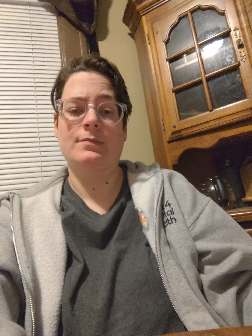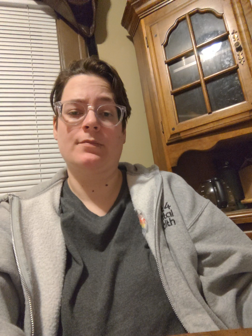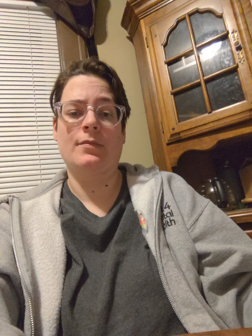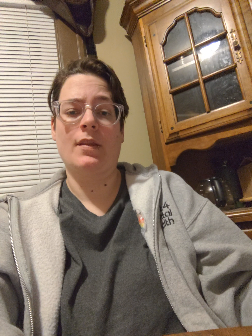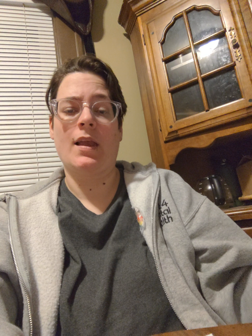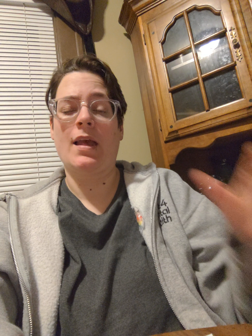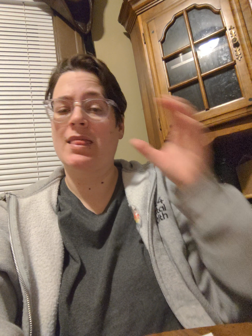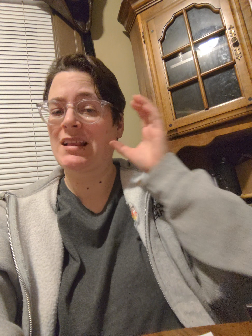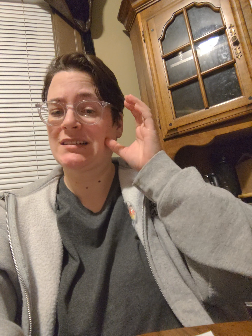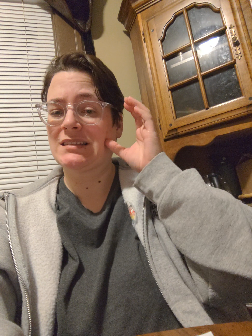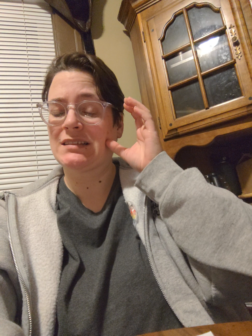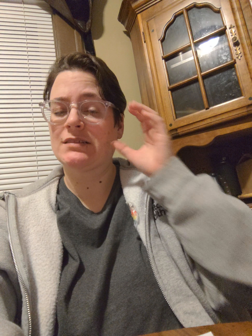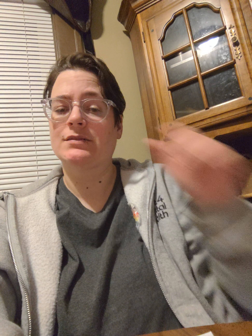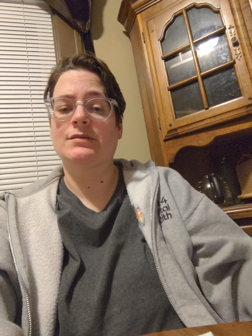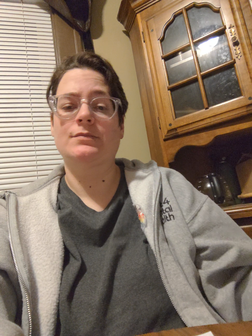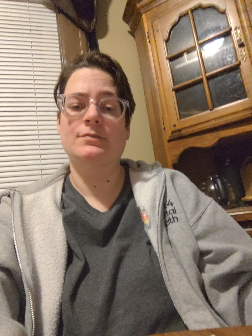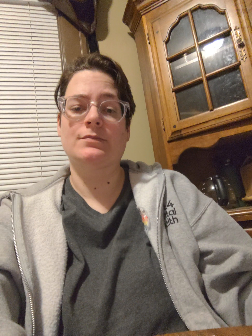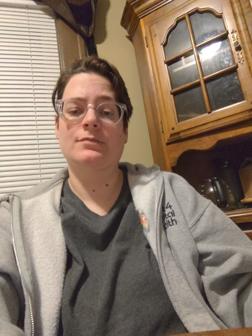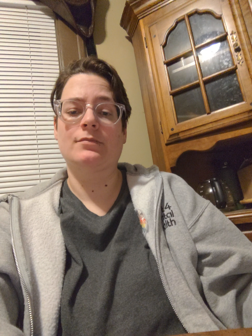listen